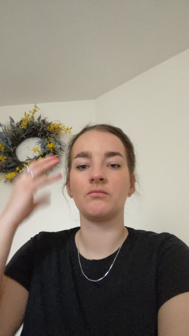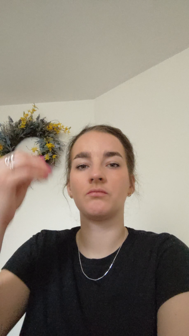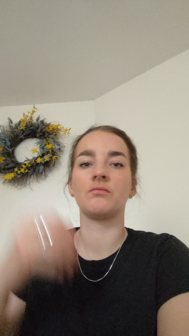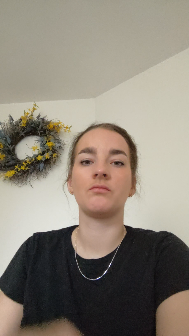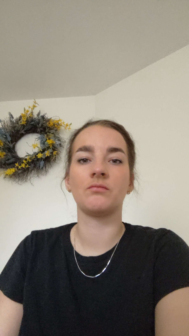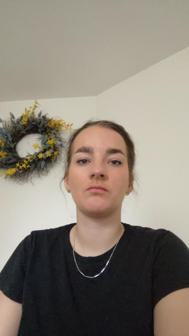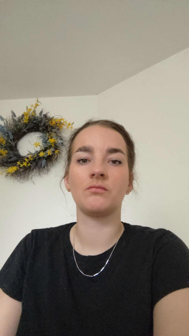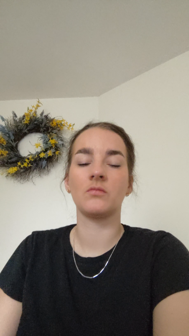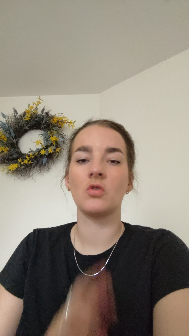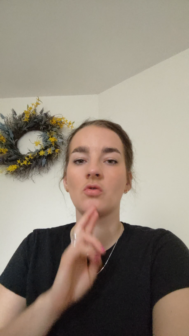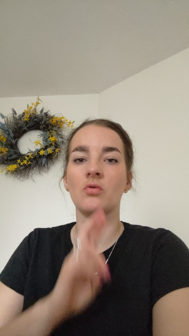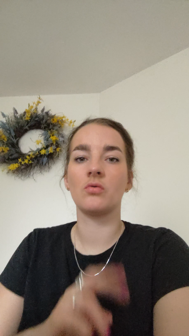are